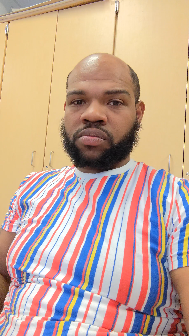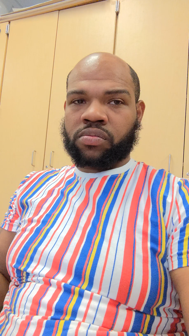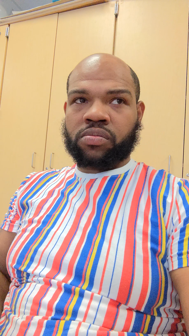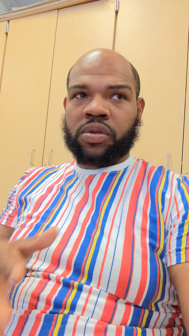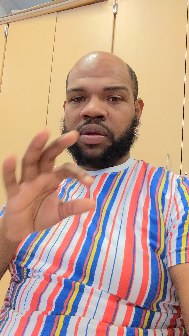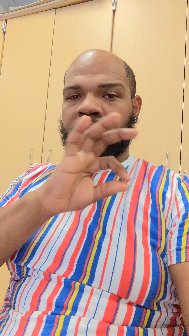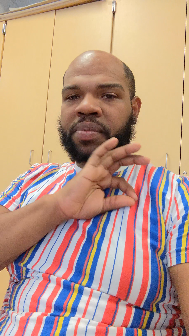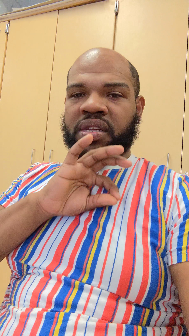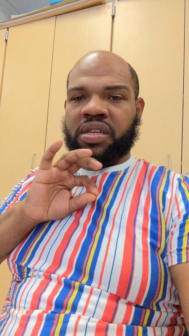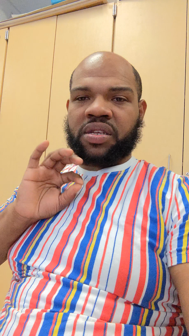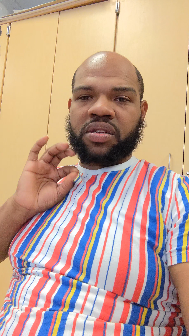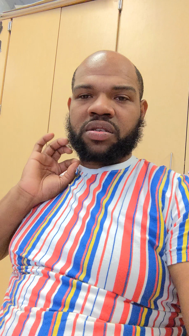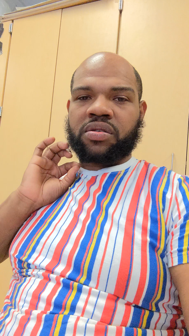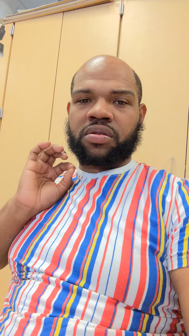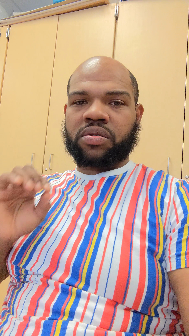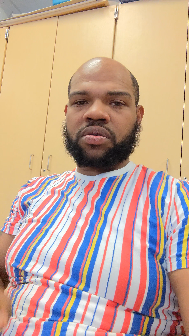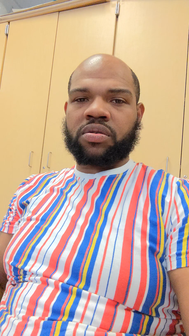beads